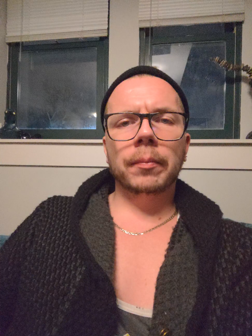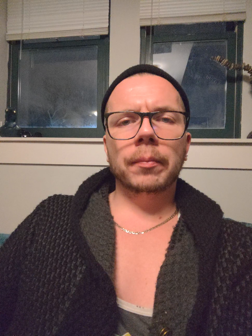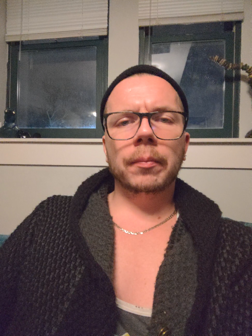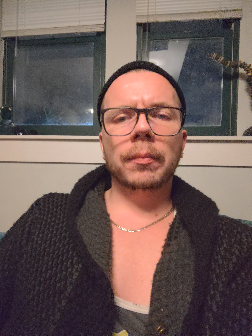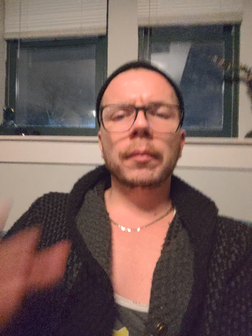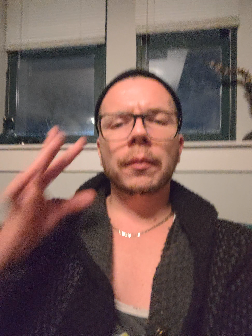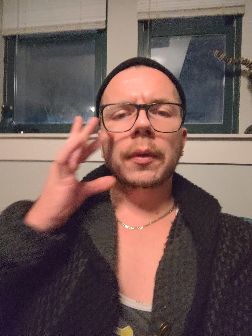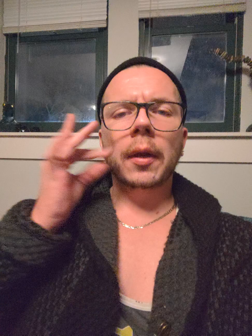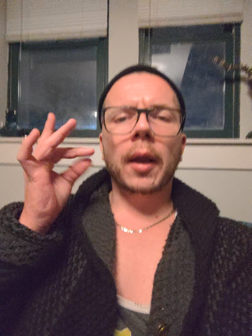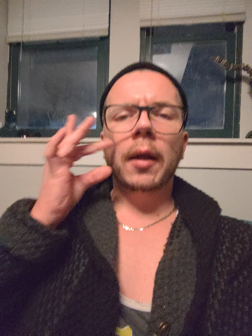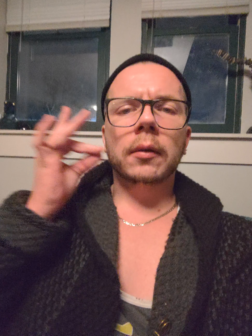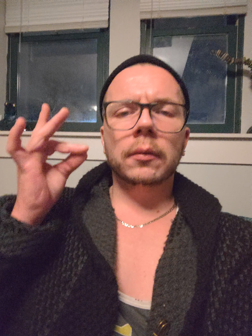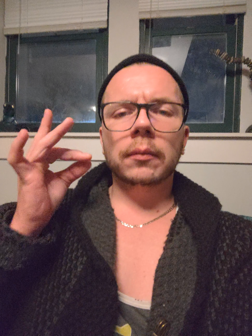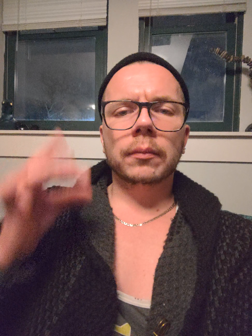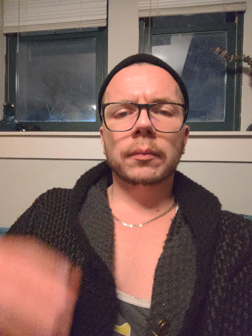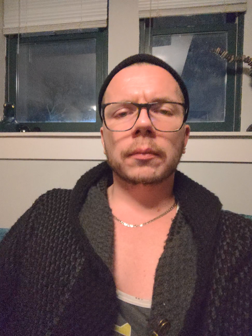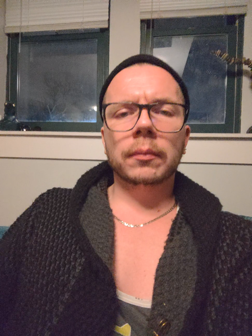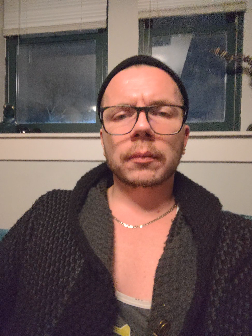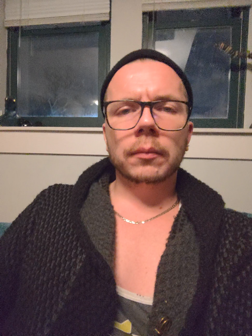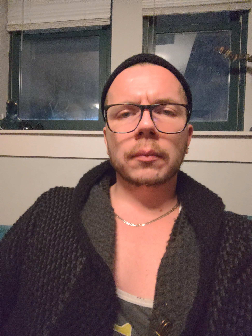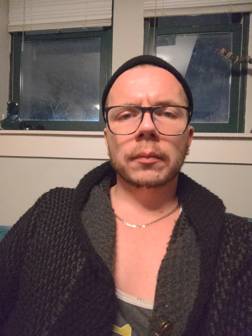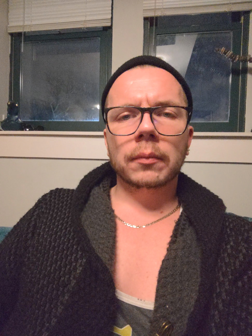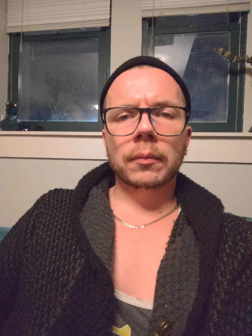cat